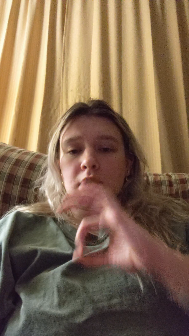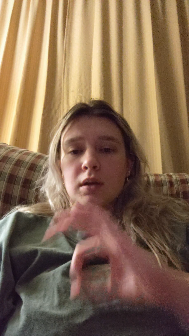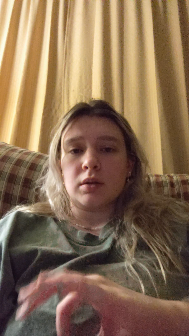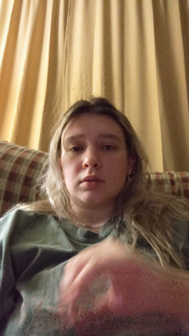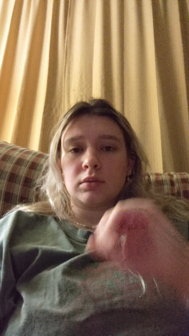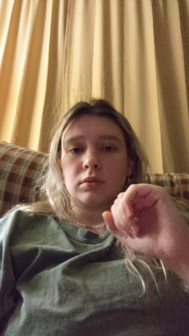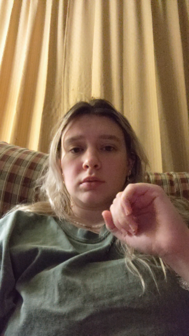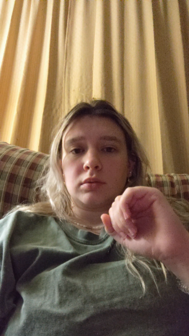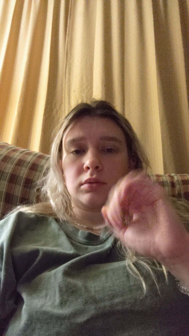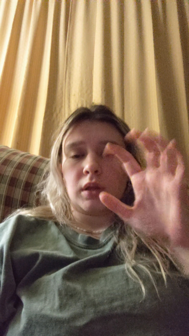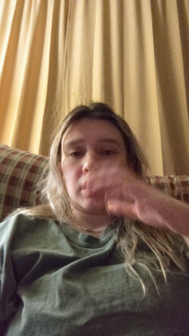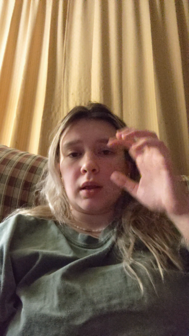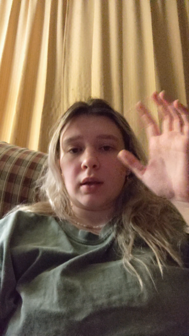climb